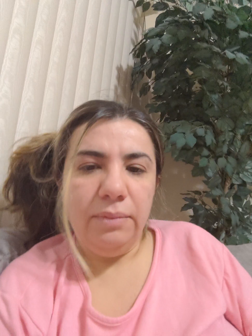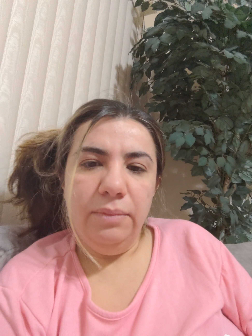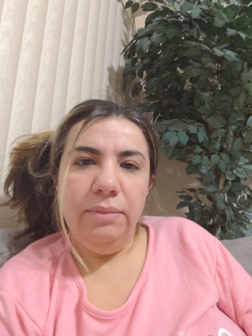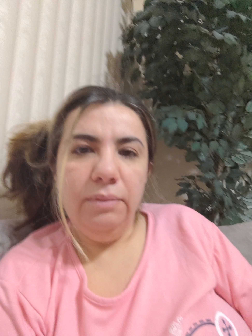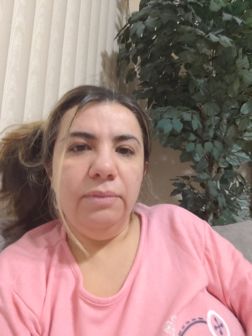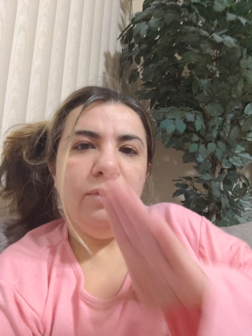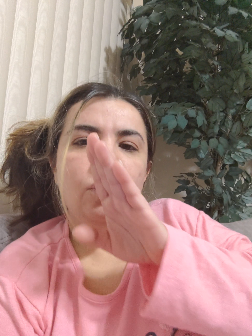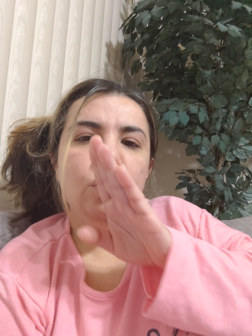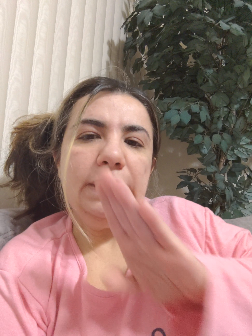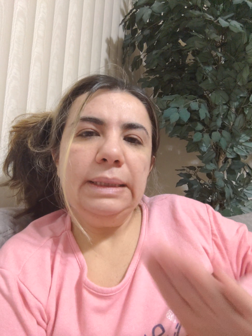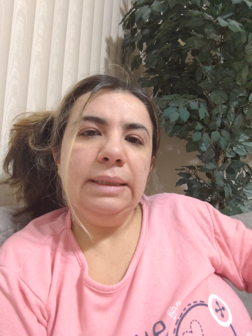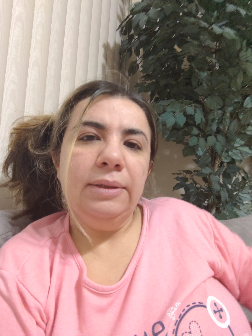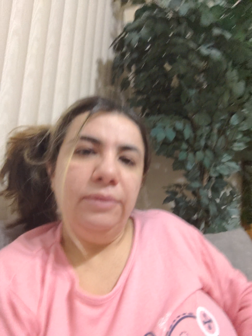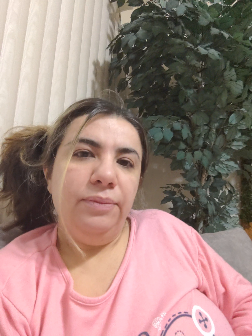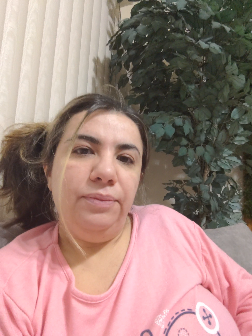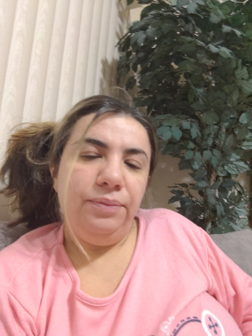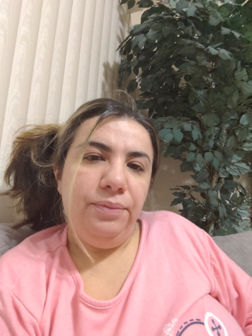quiet